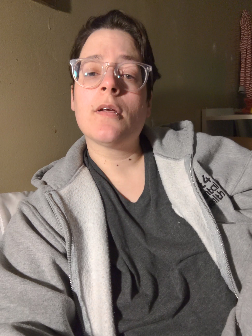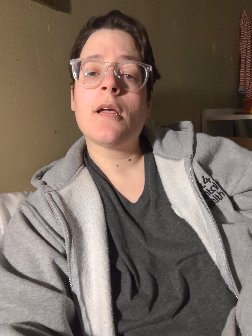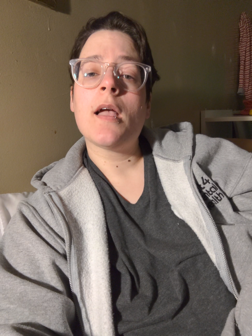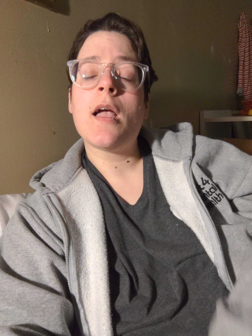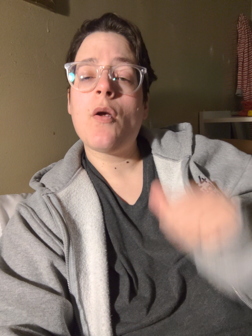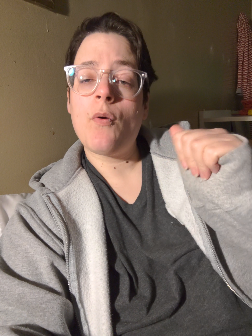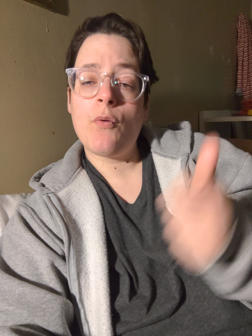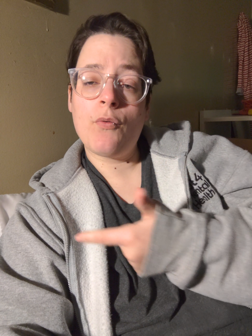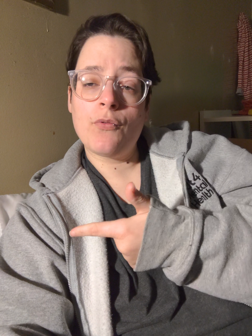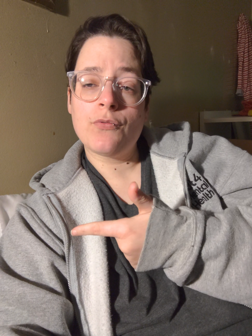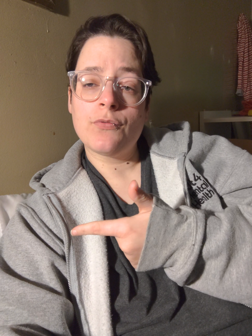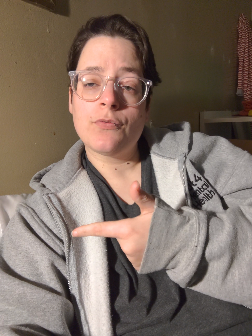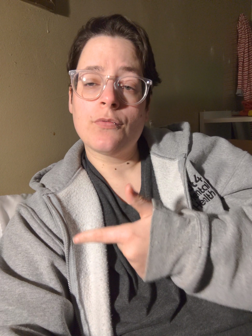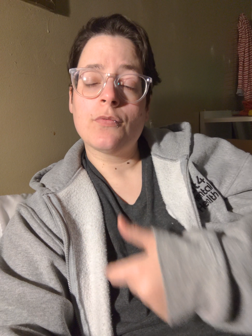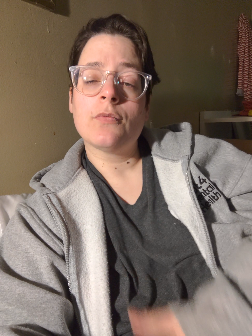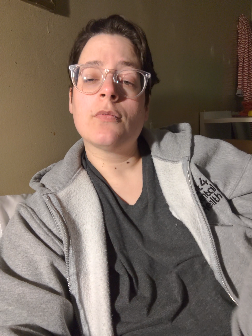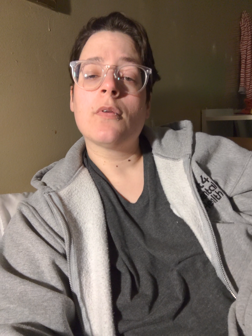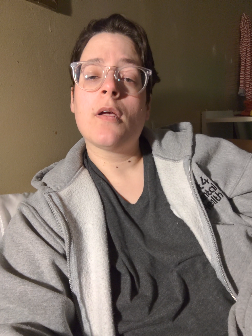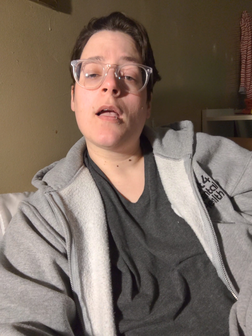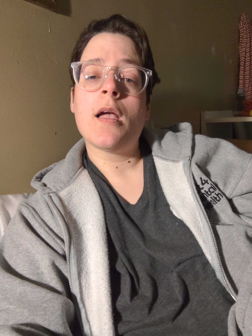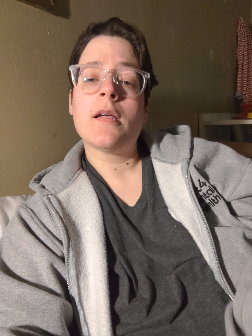all